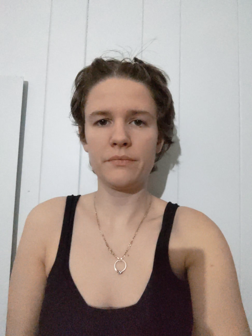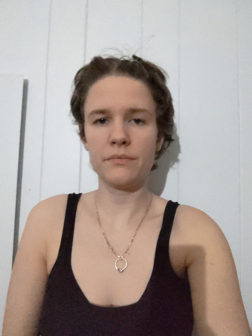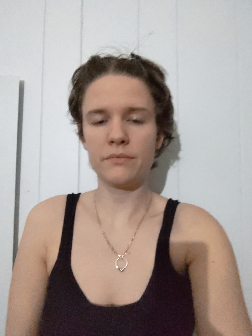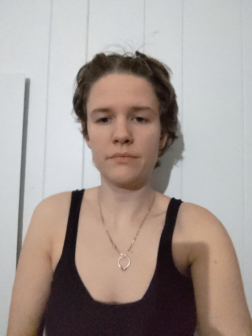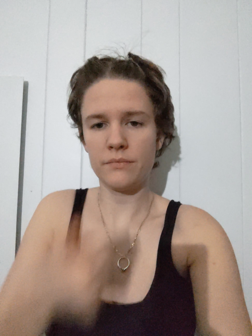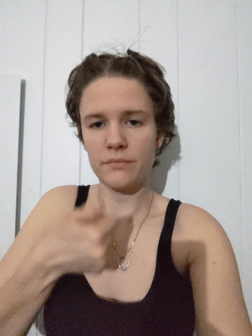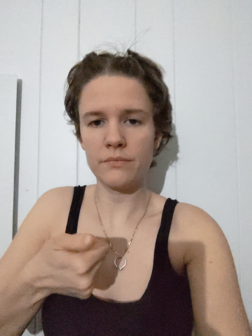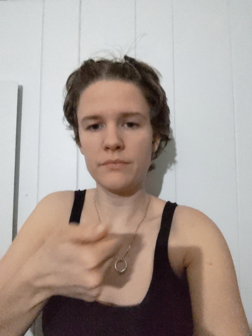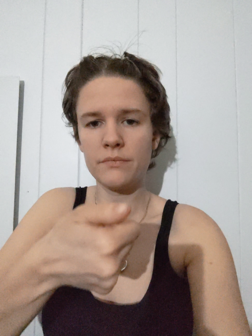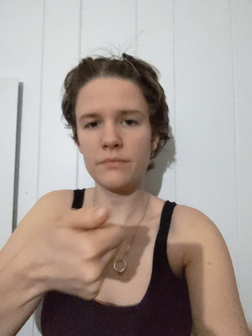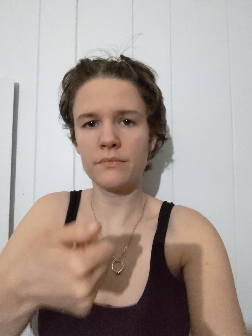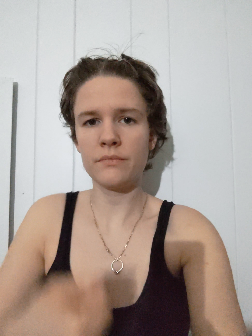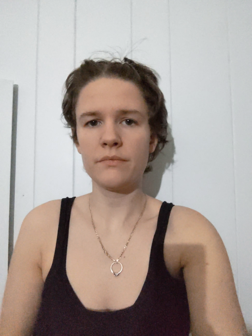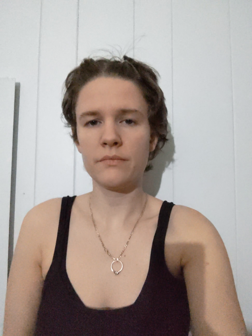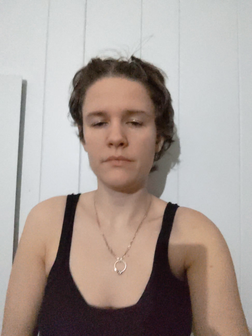hide